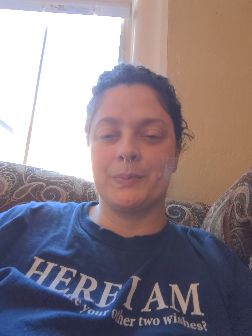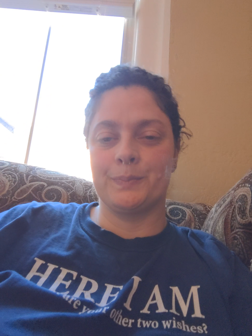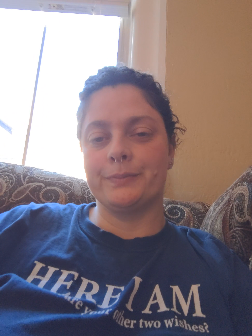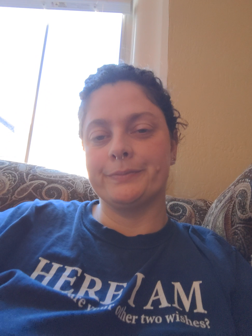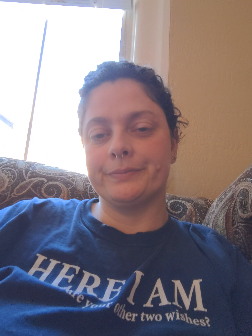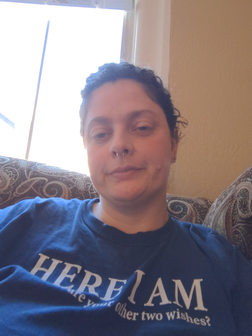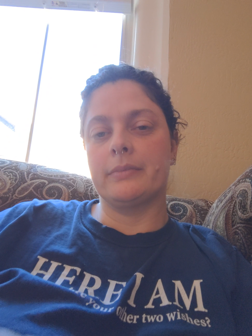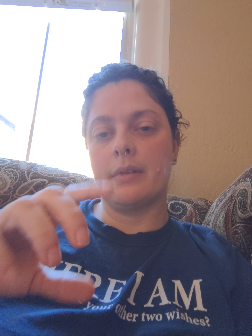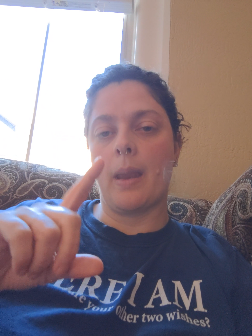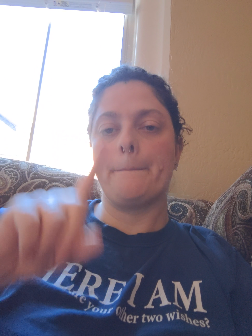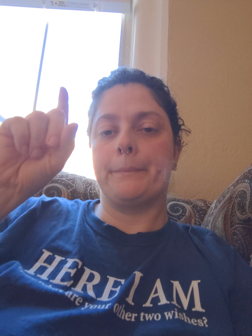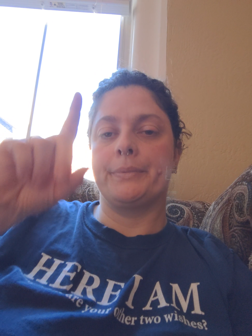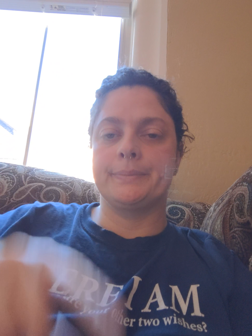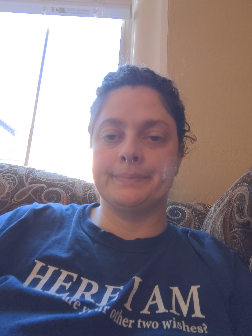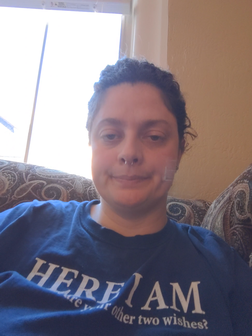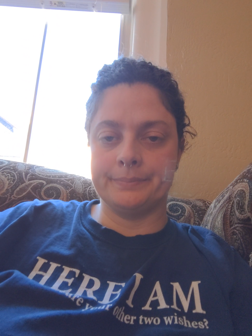up